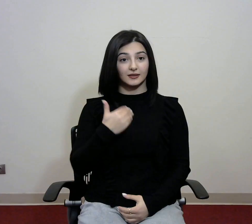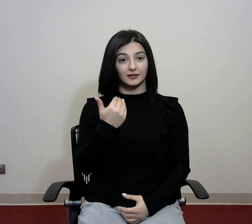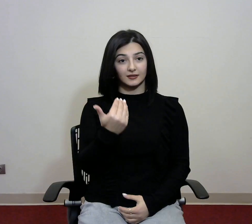siz